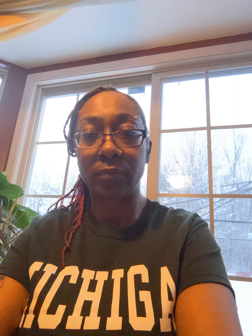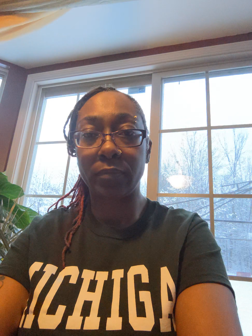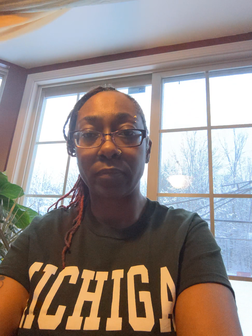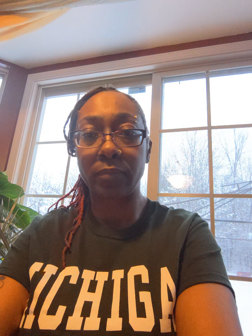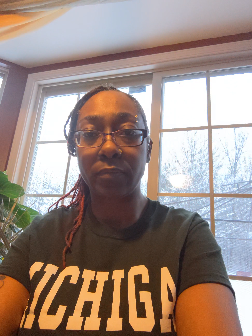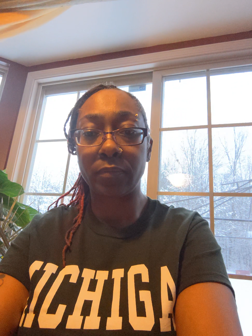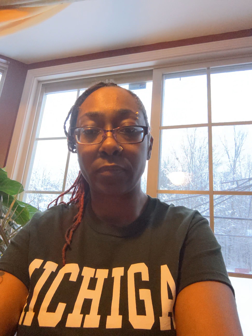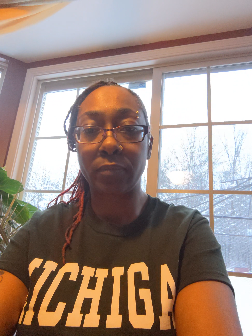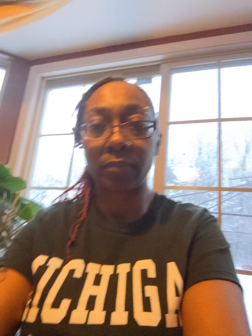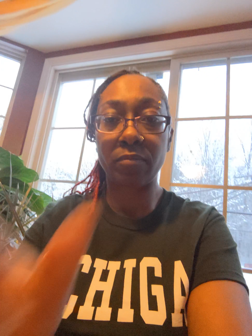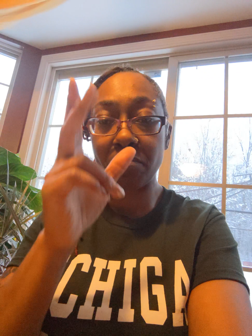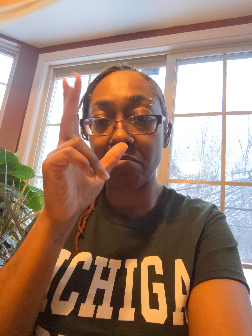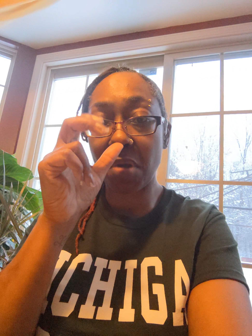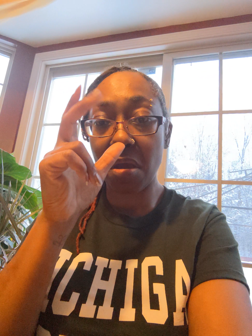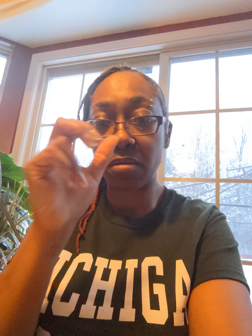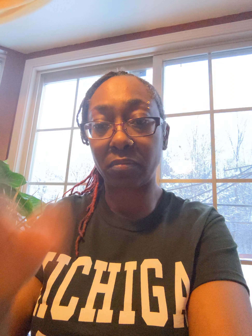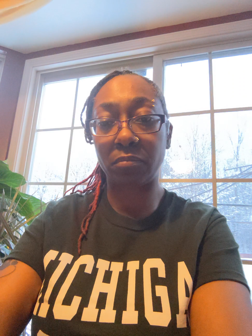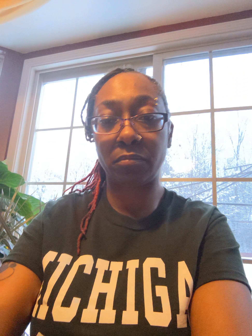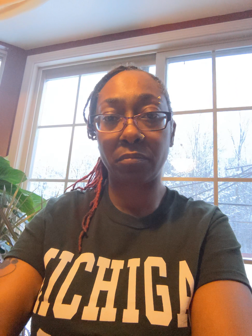bug